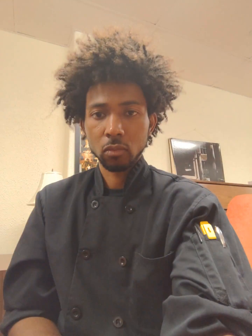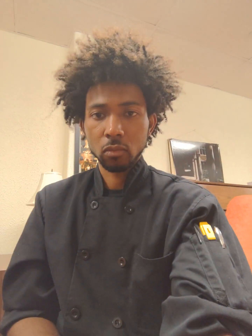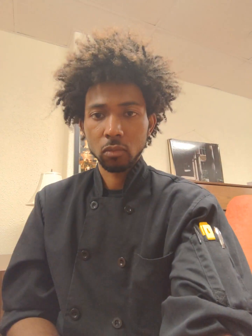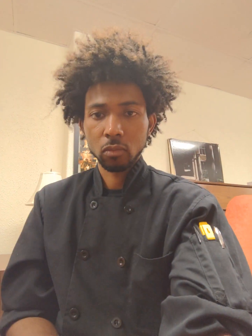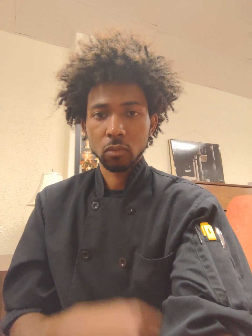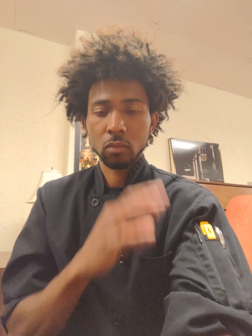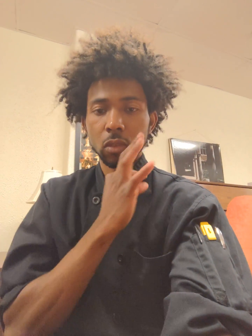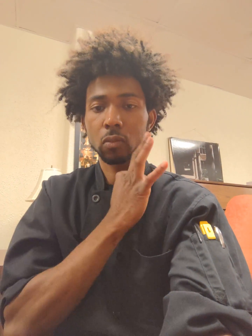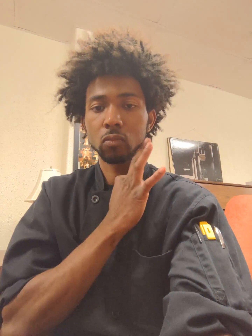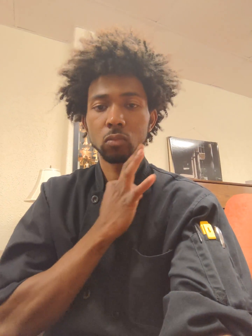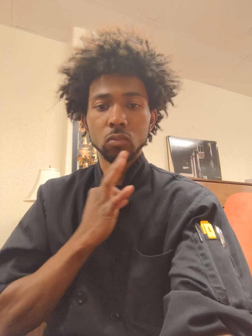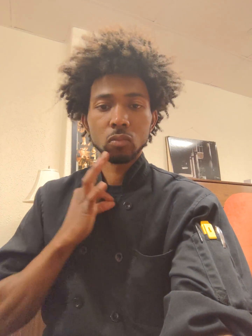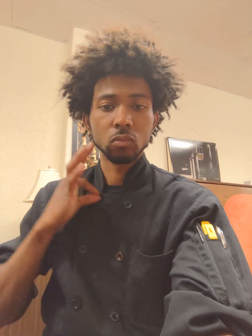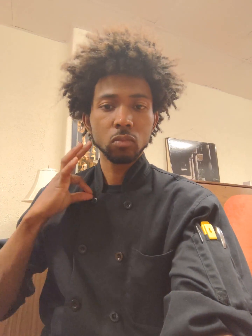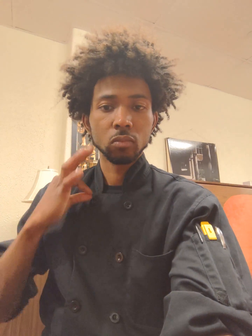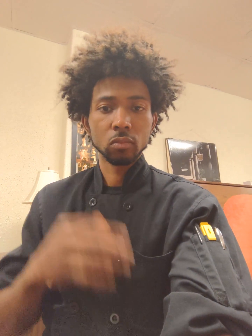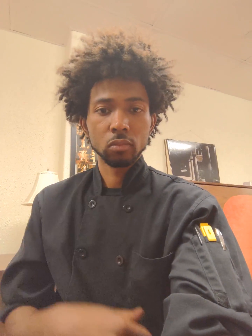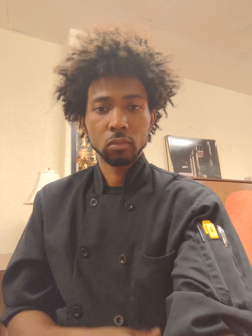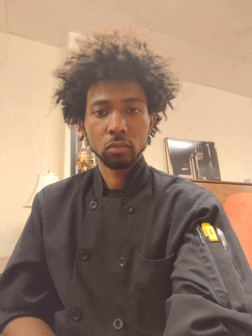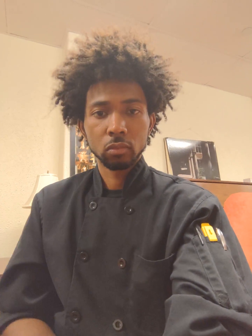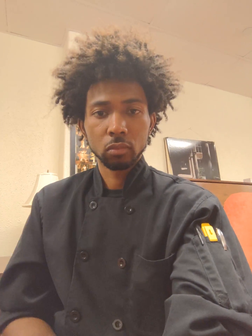beads